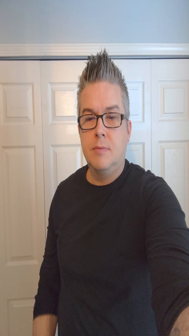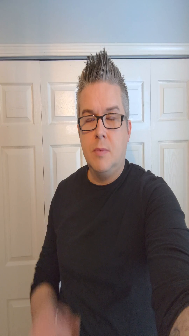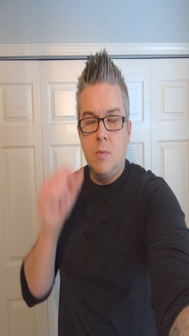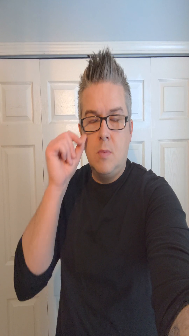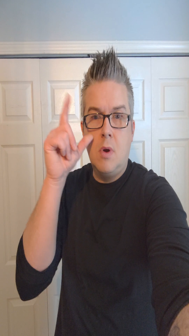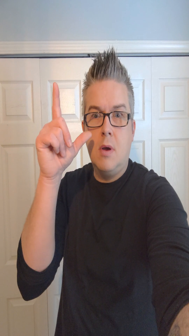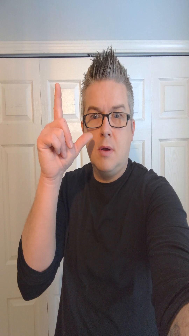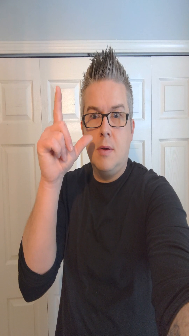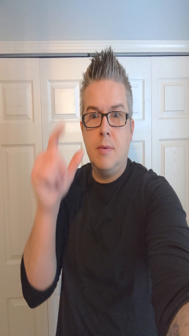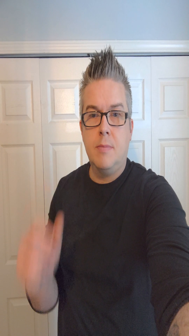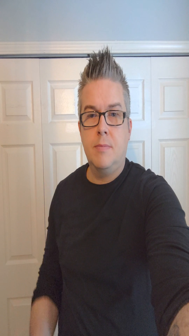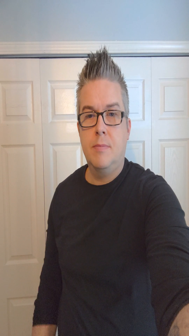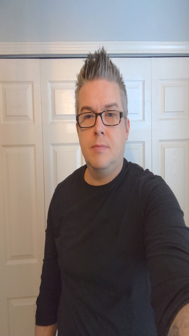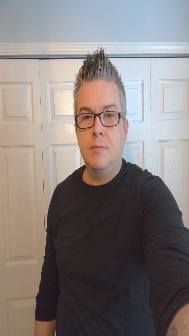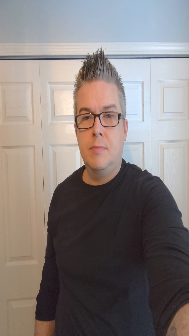wake